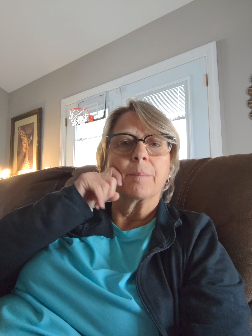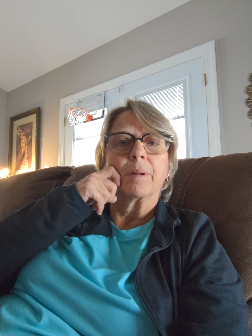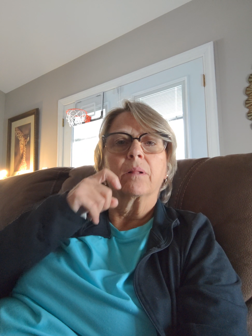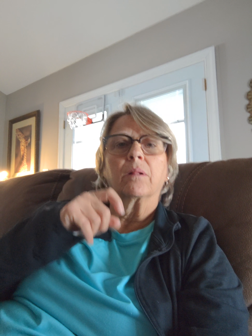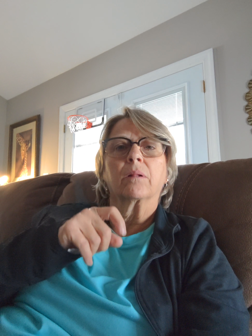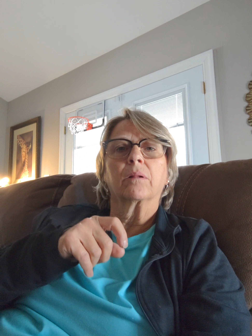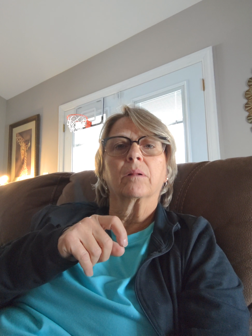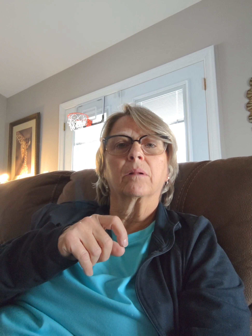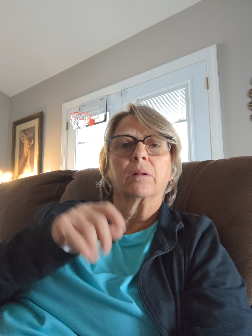apple